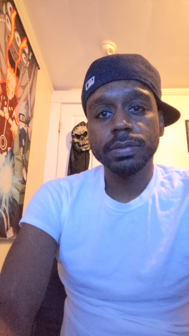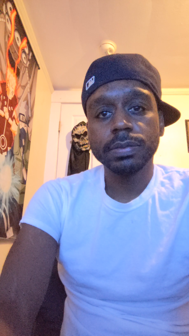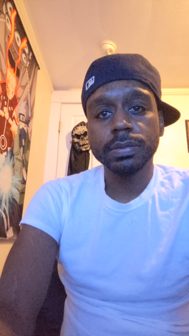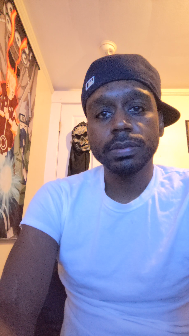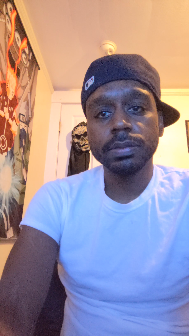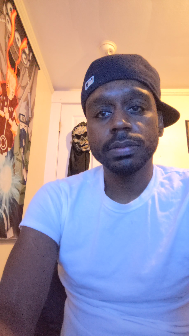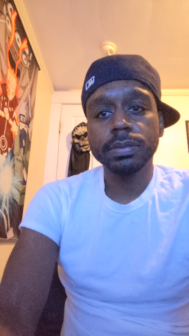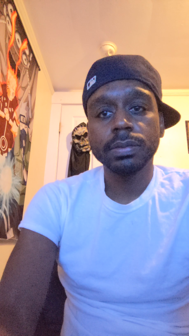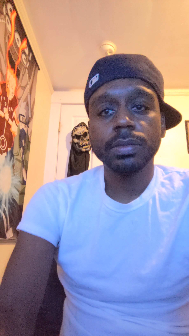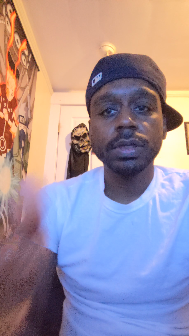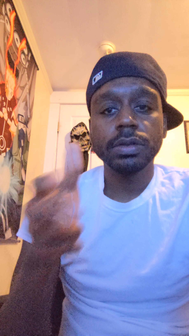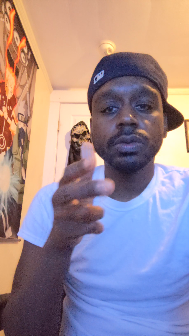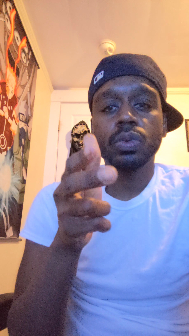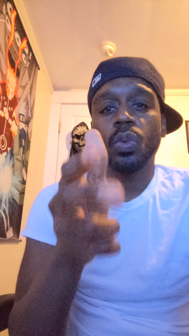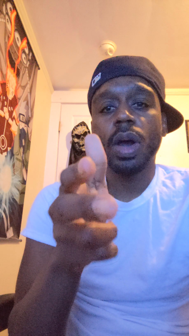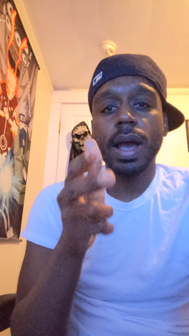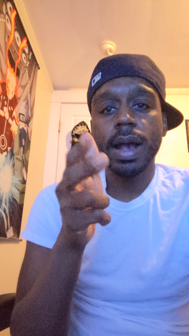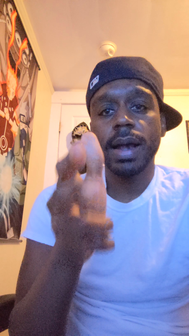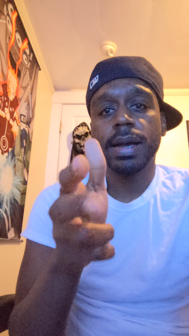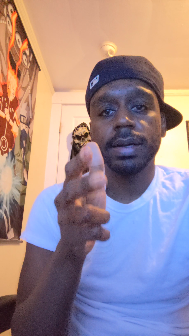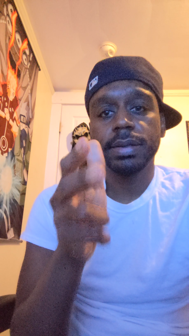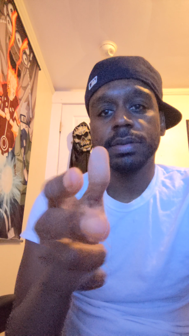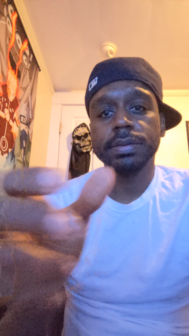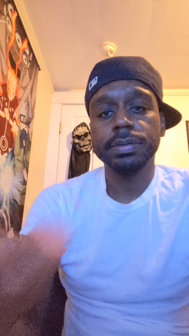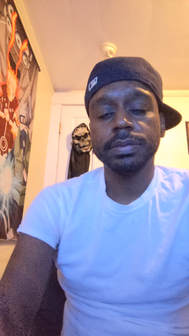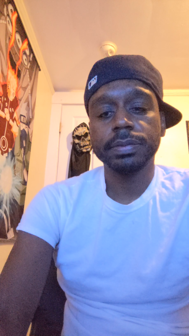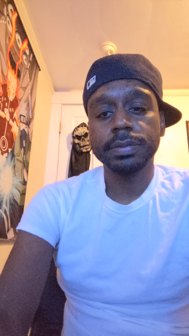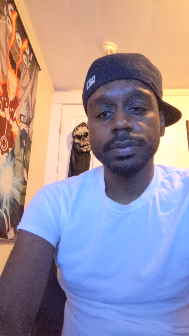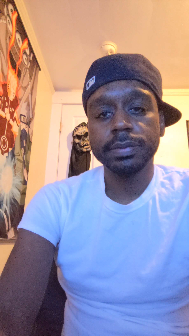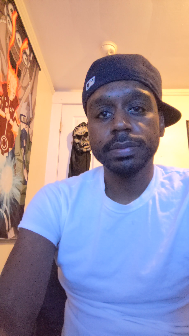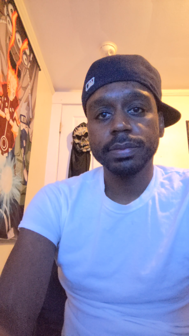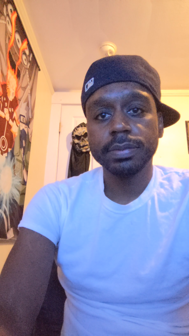garage